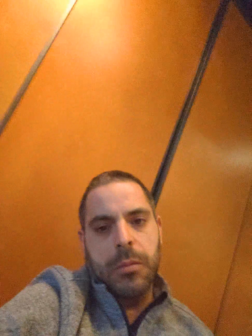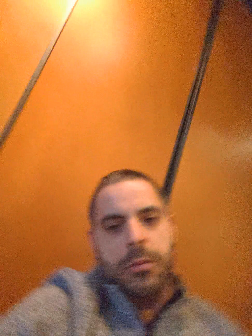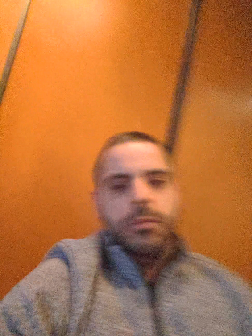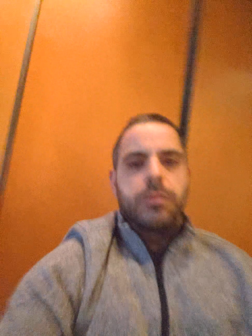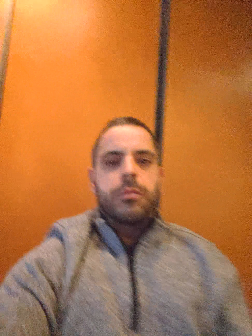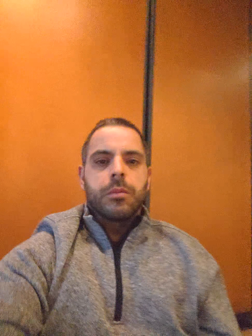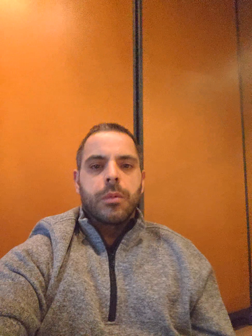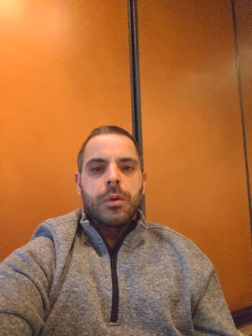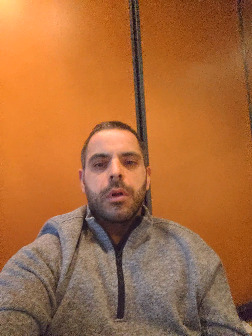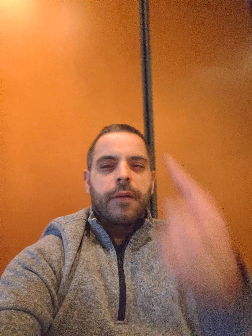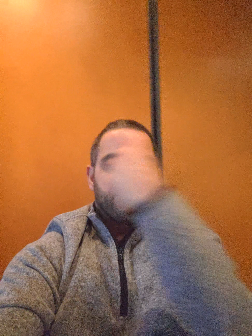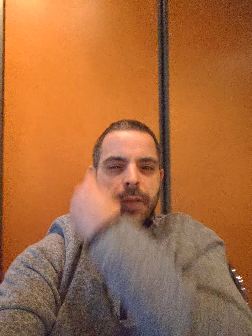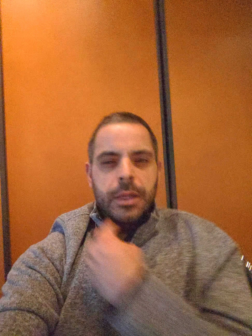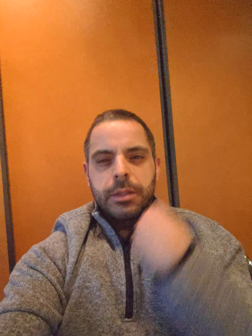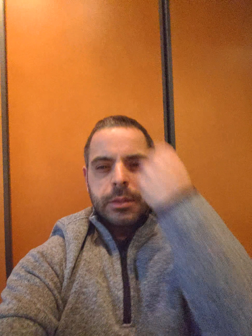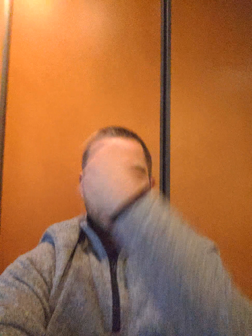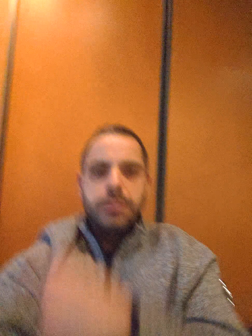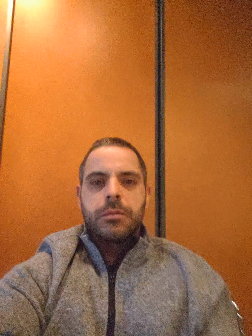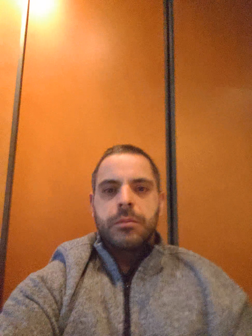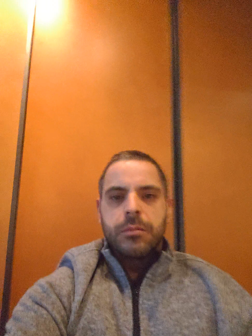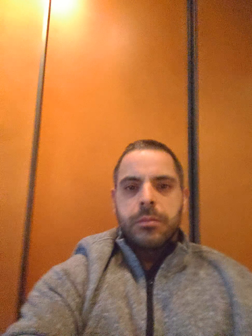face